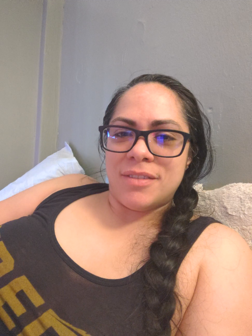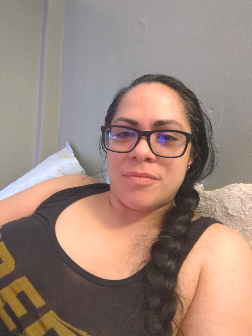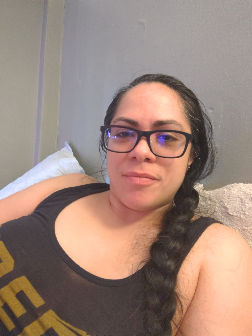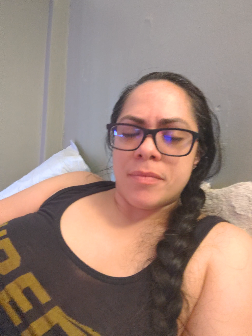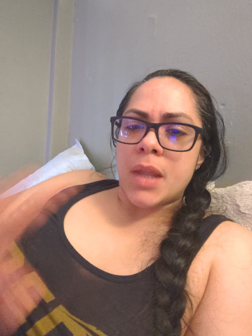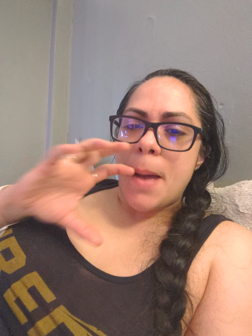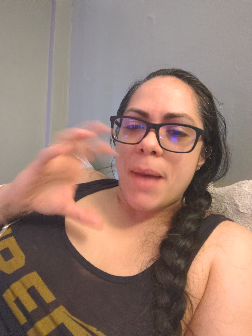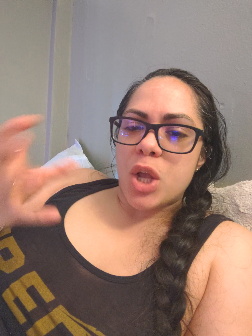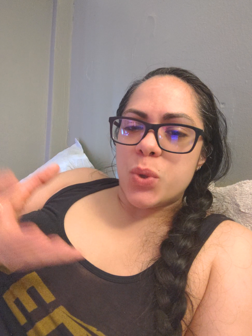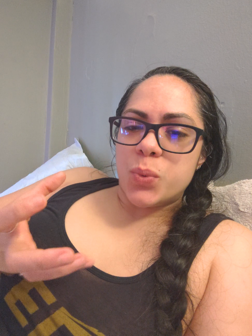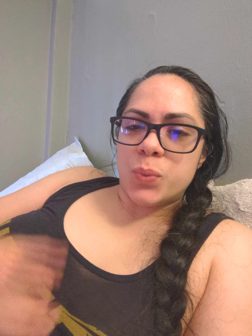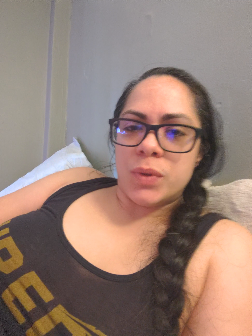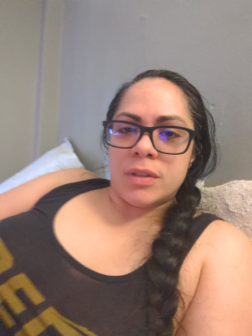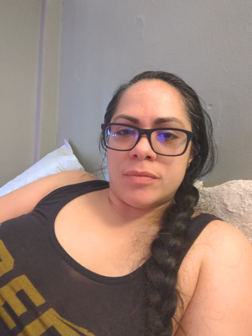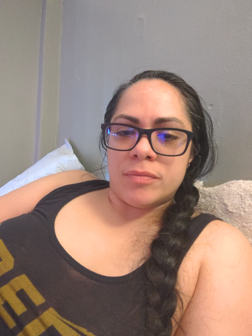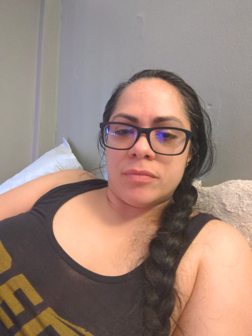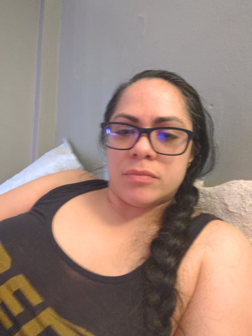balloon